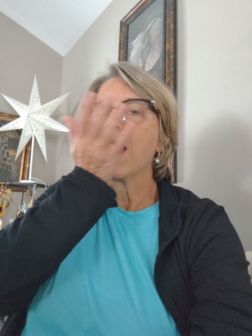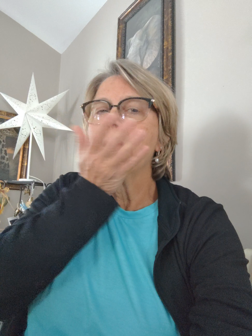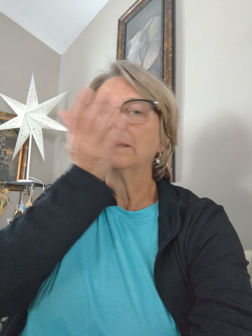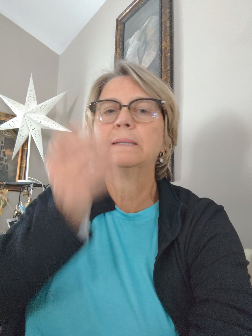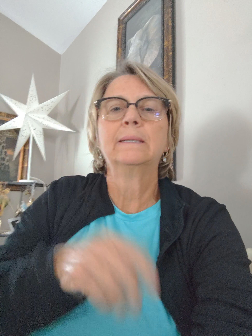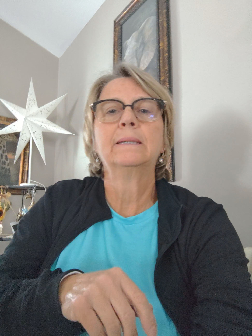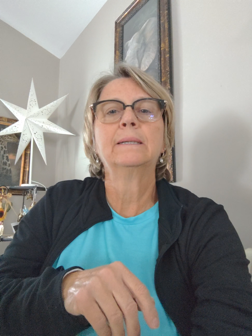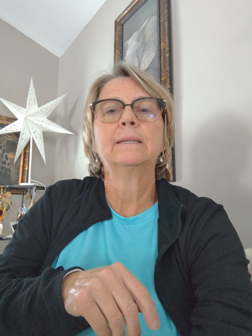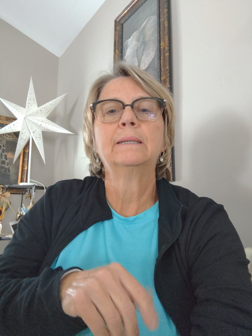grass